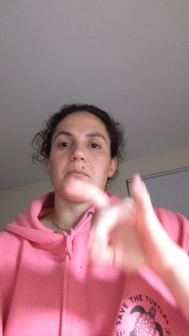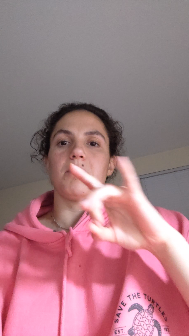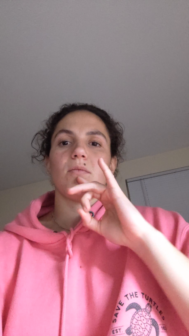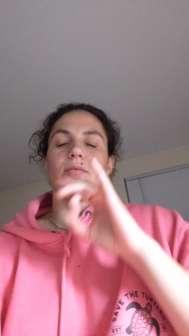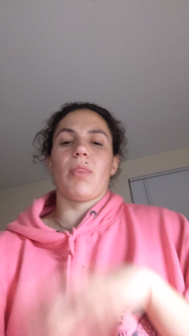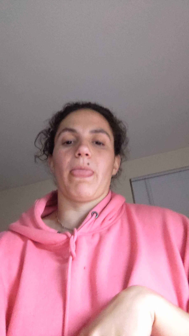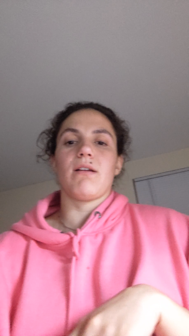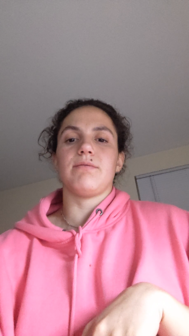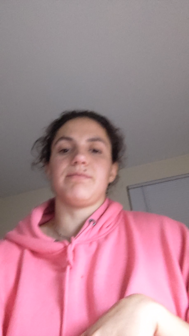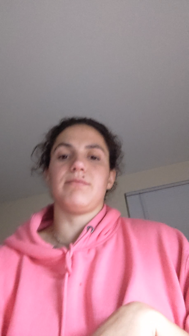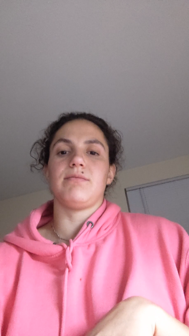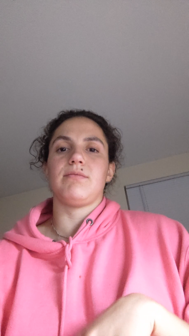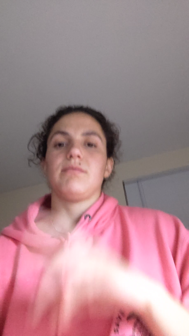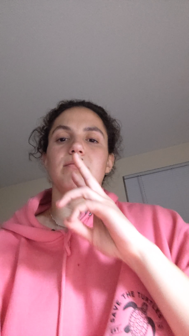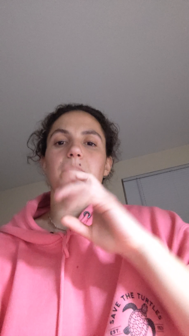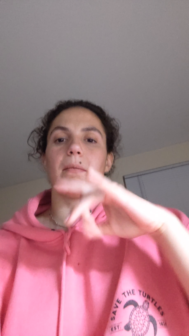melon